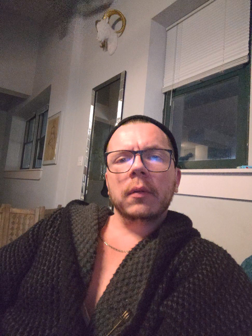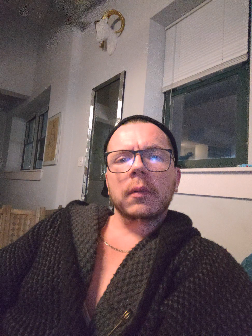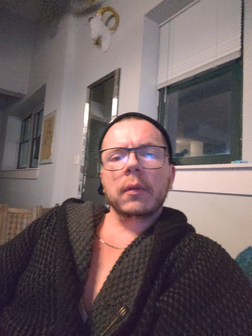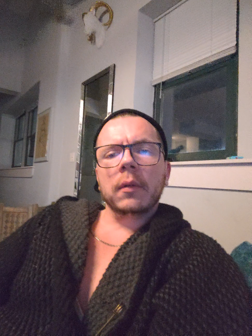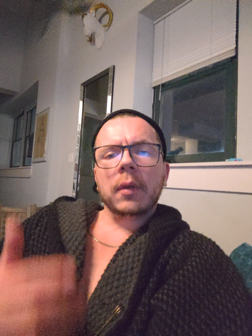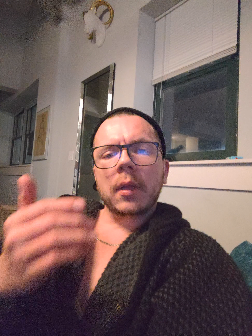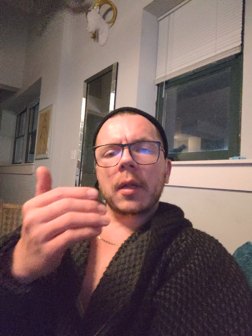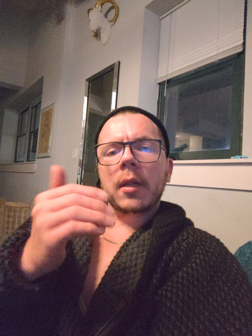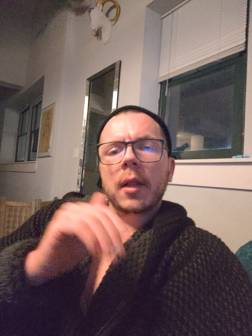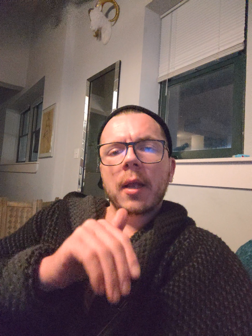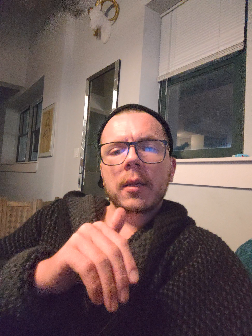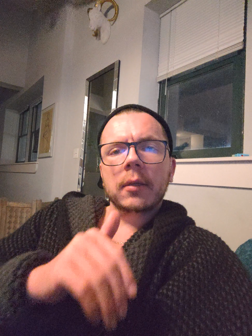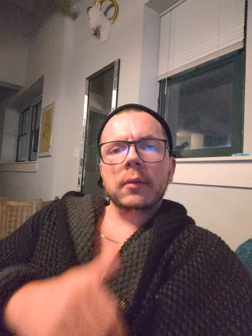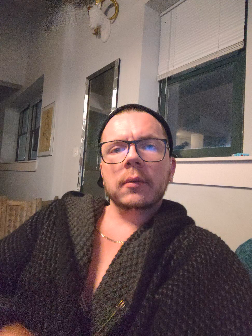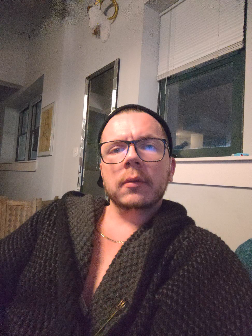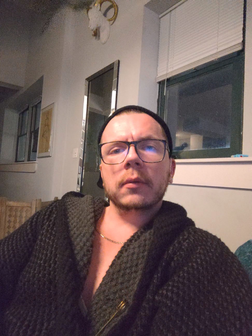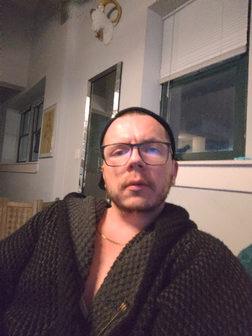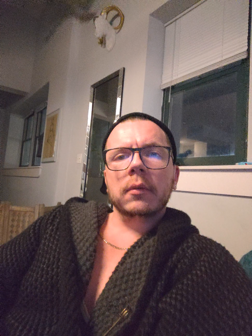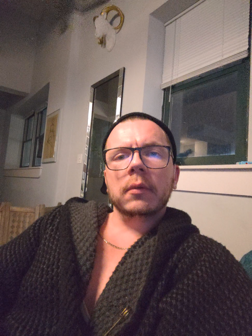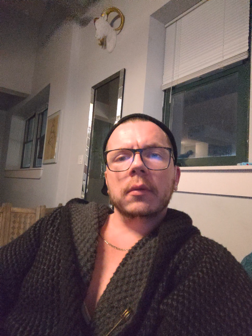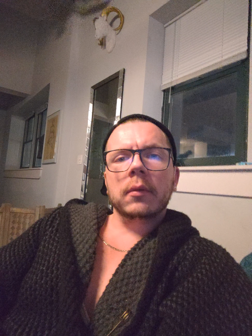night